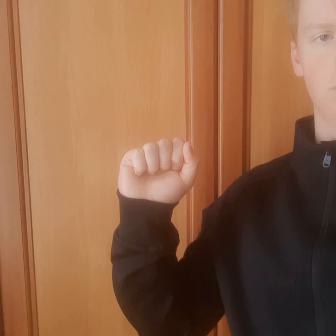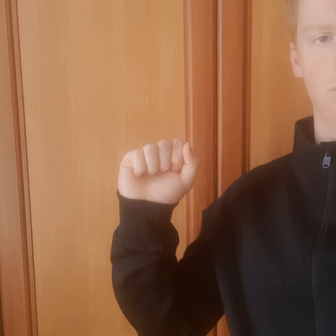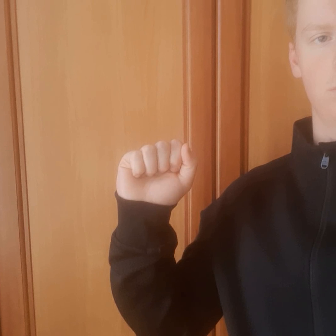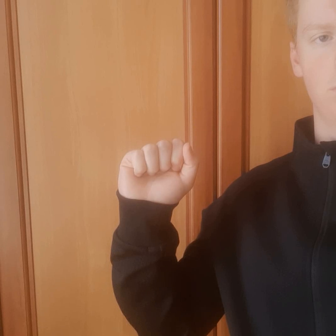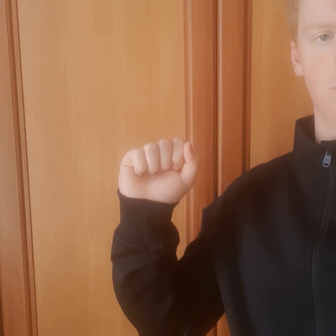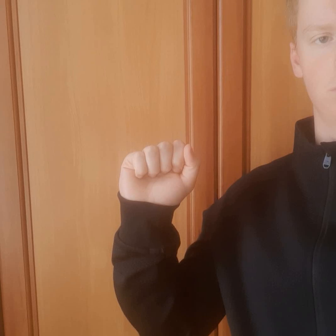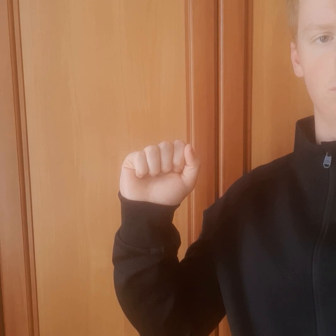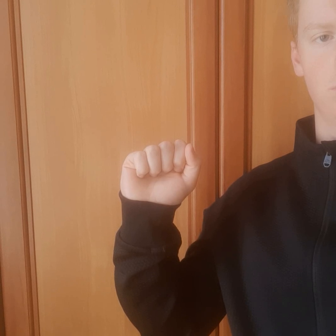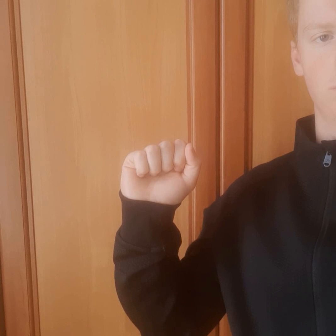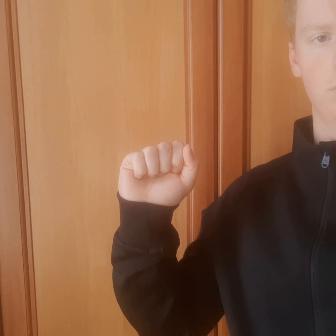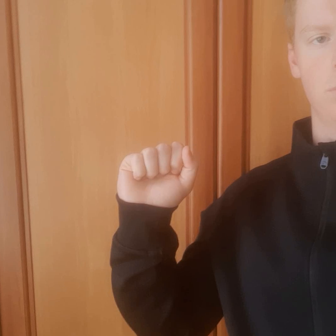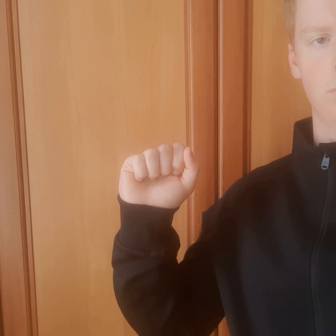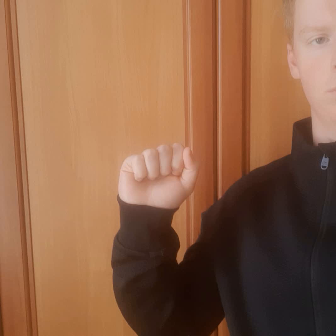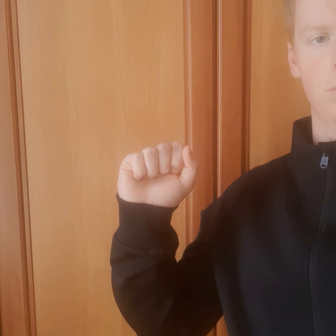А